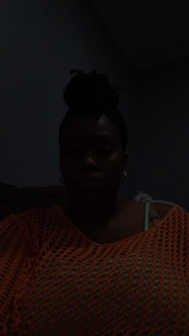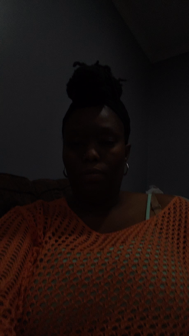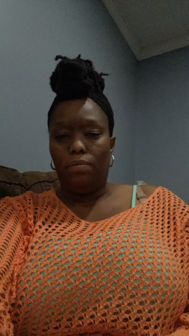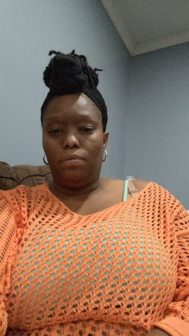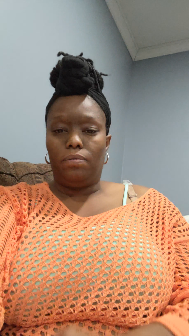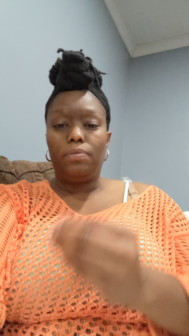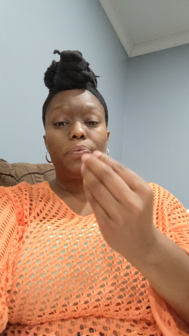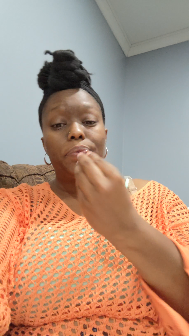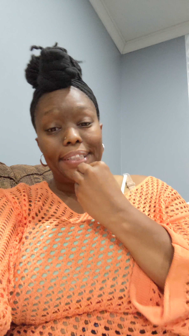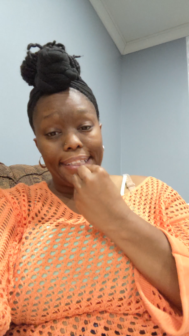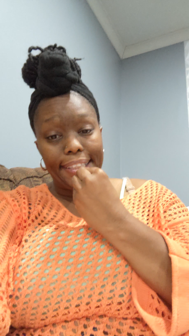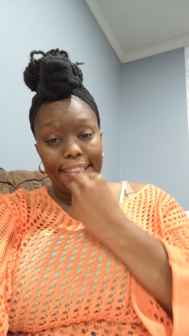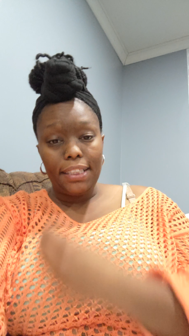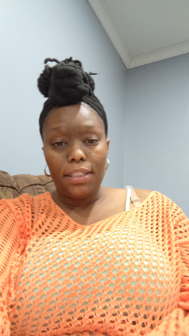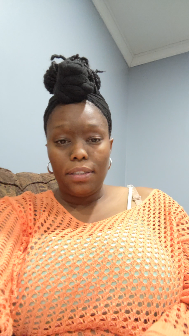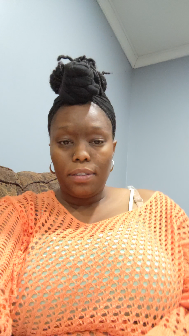eat